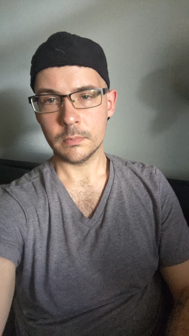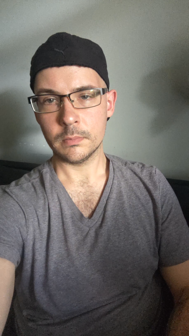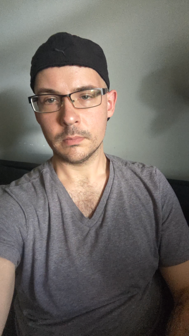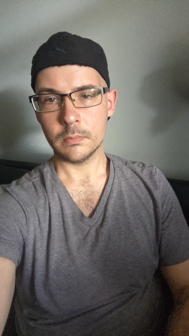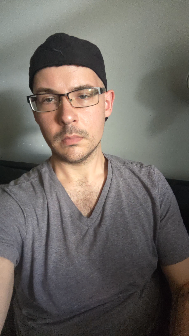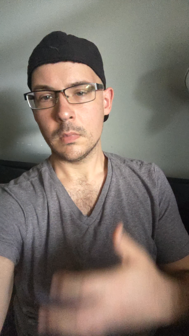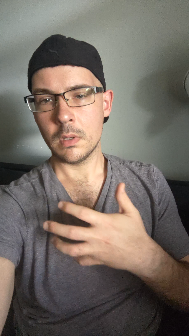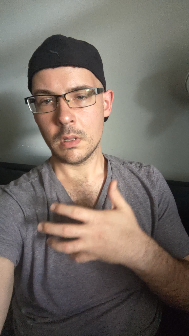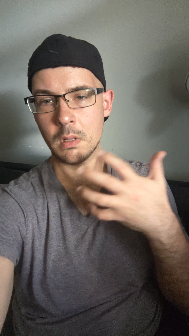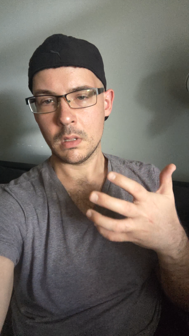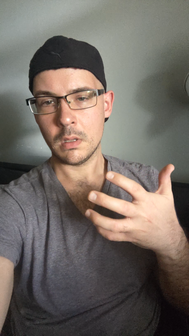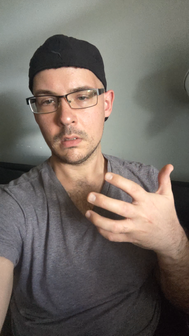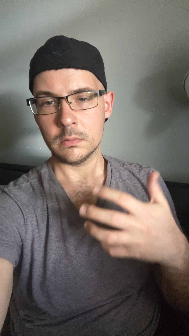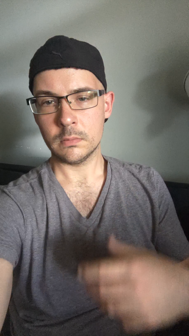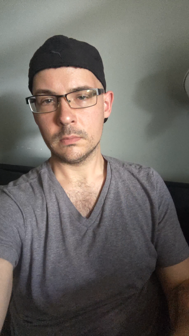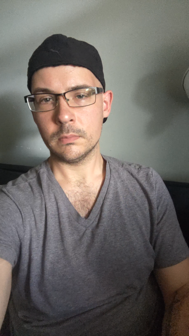a lot